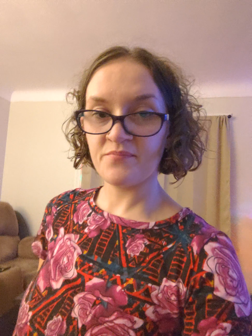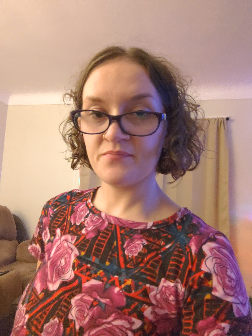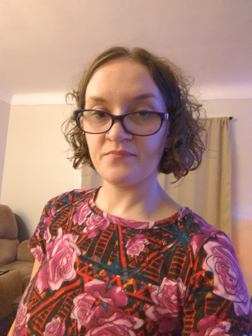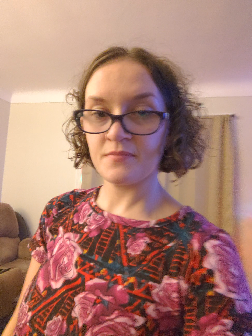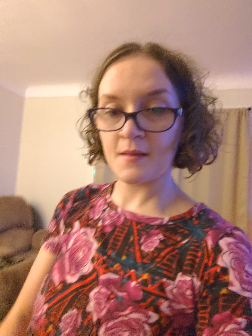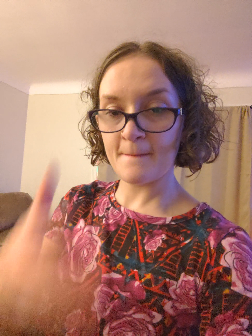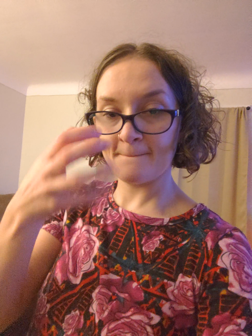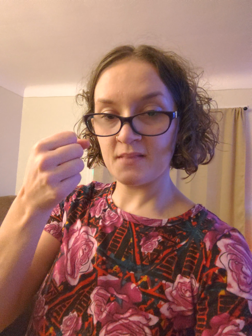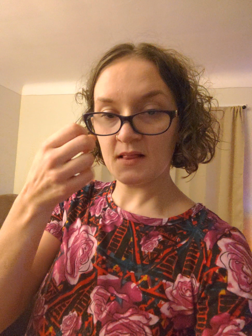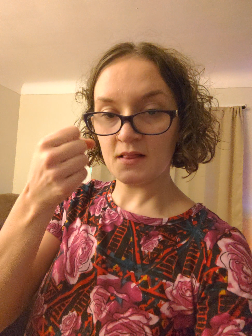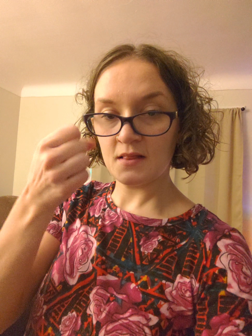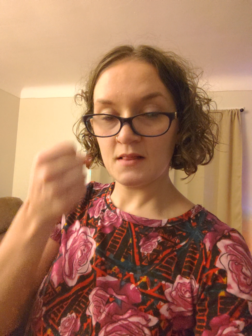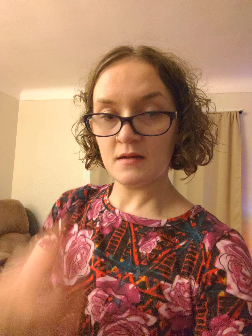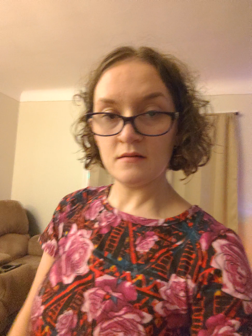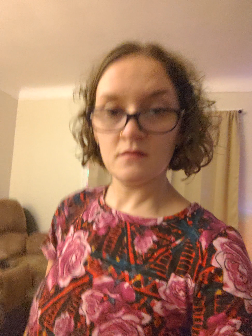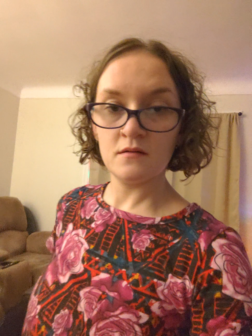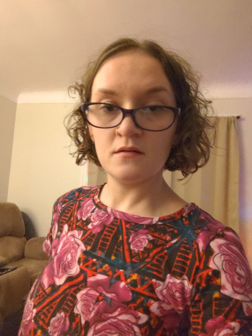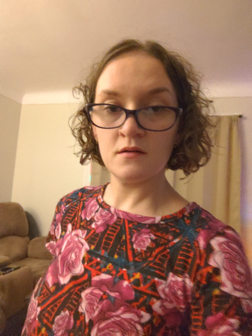milk